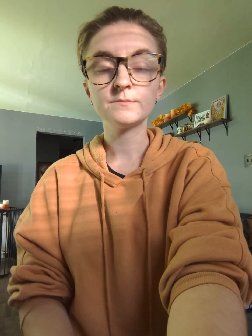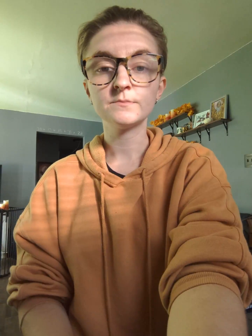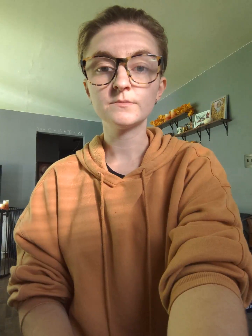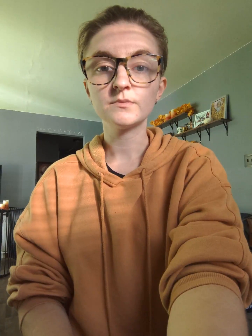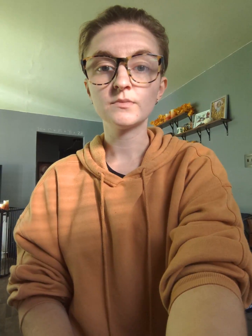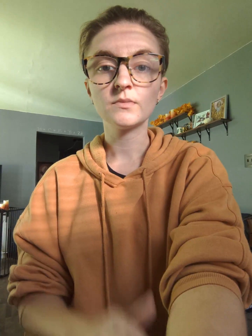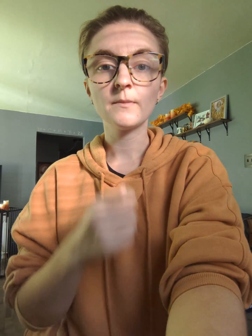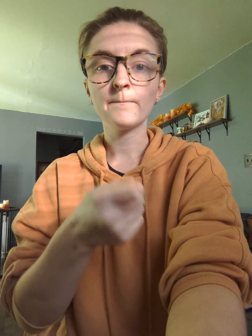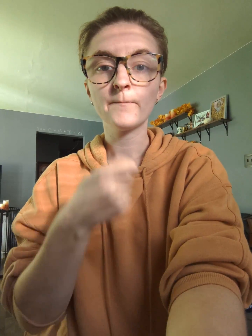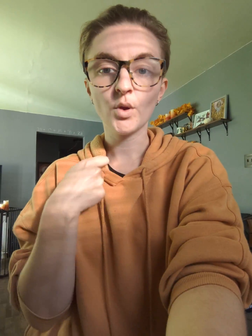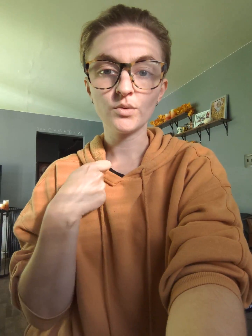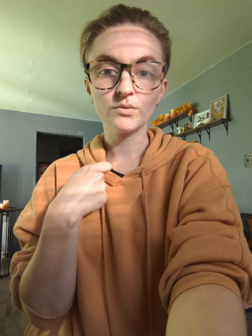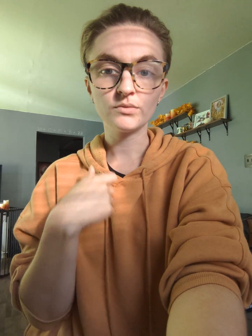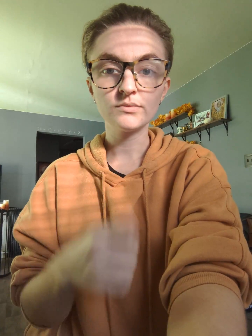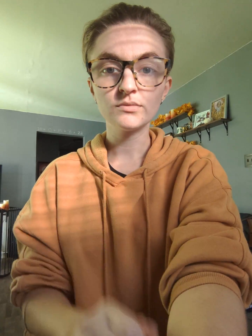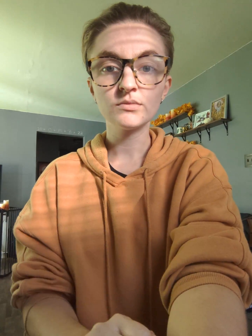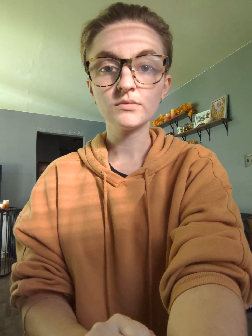pull